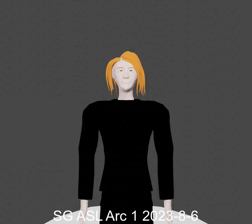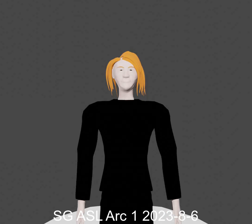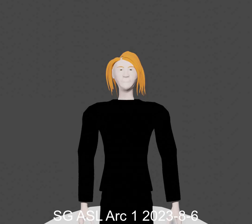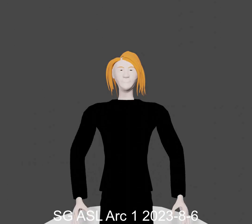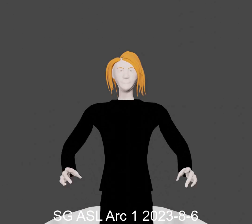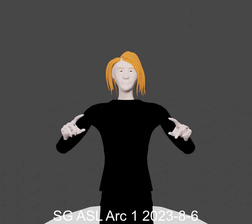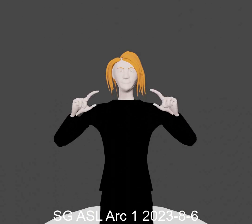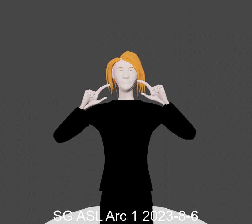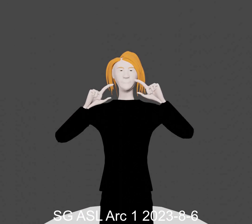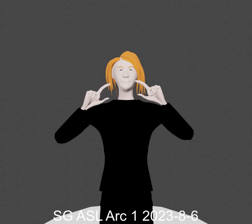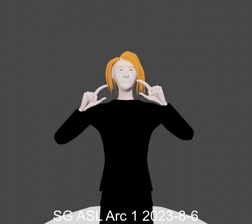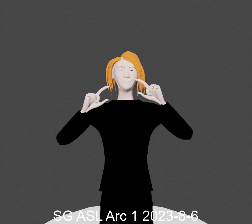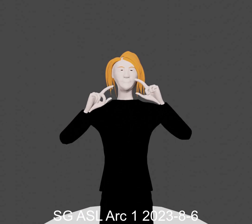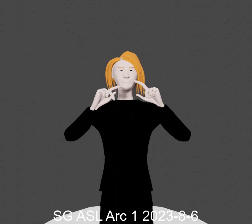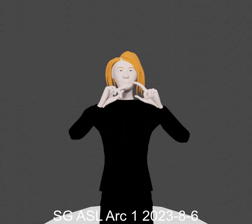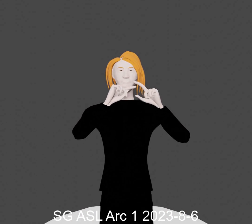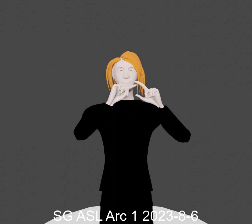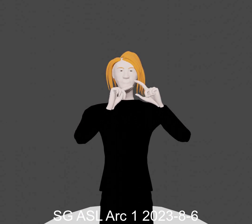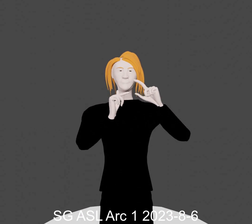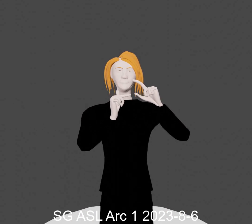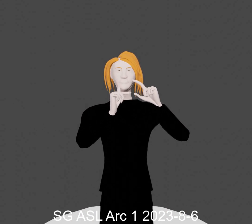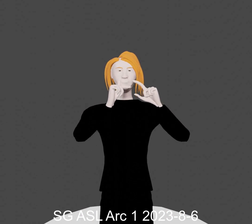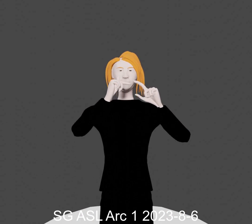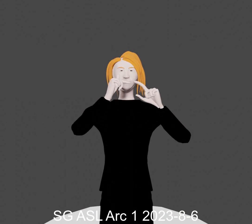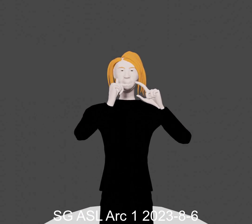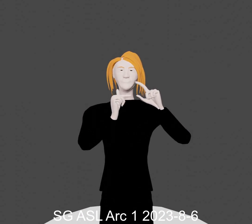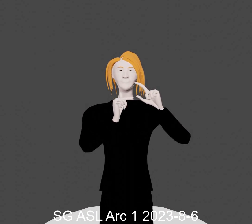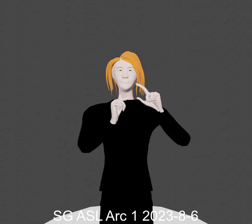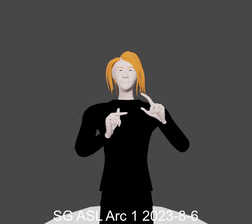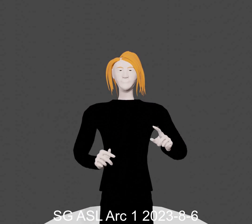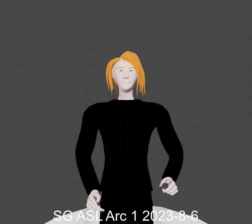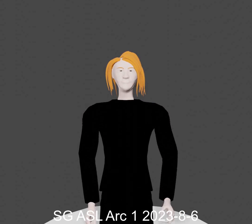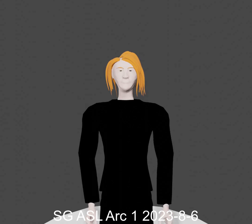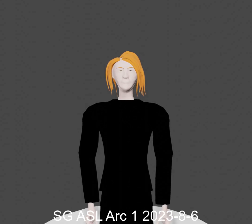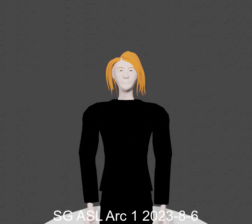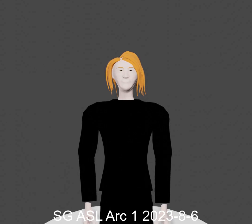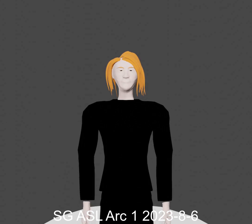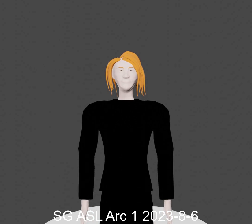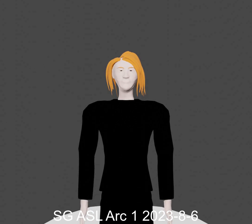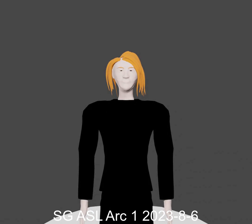Arc